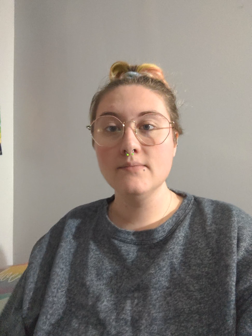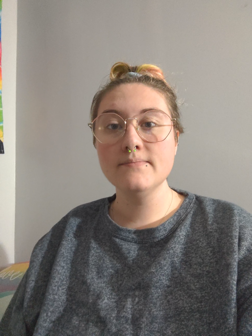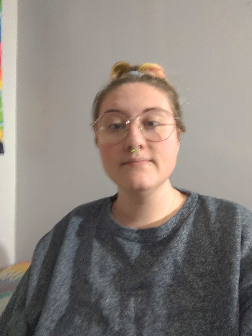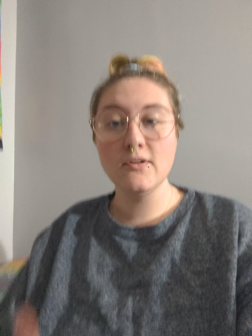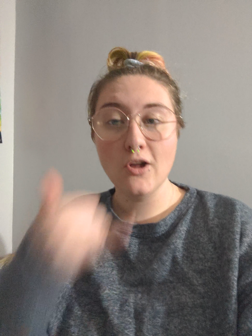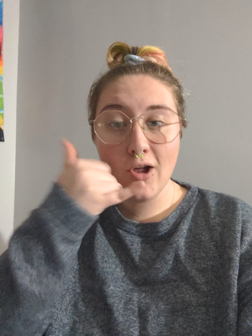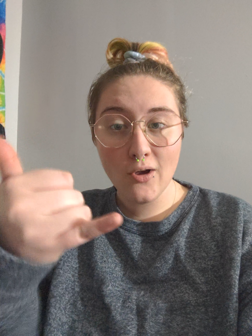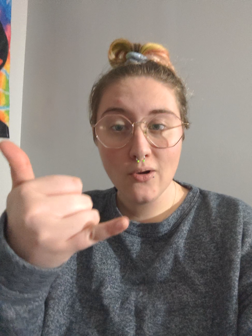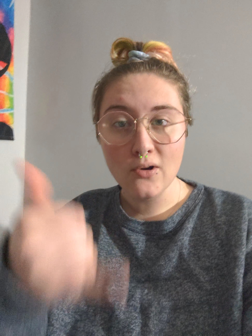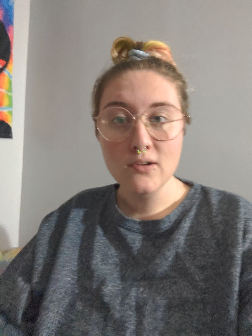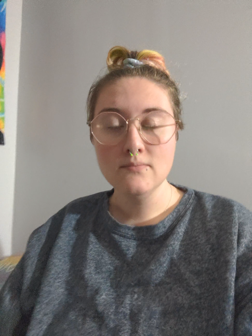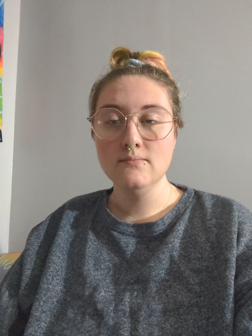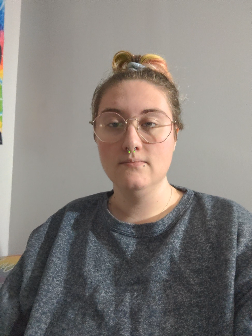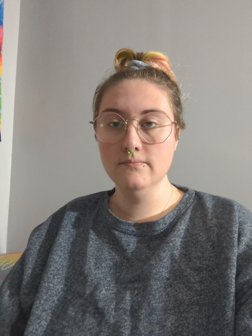call on the phone